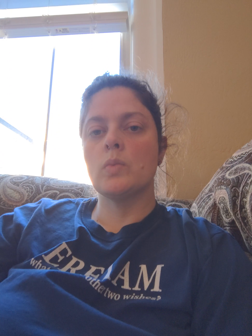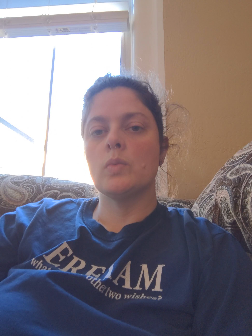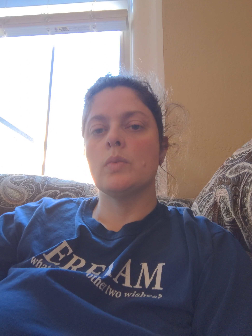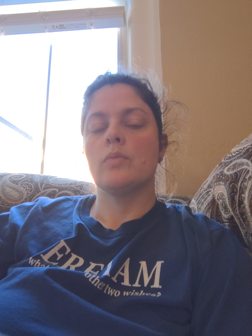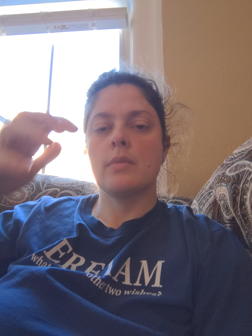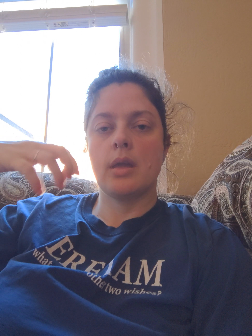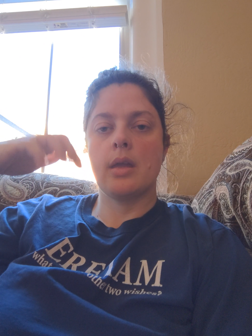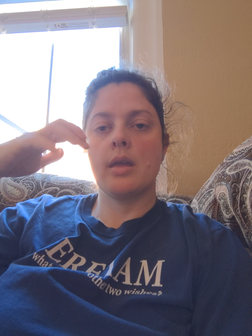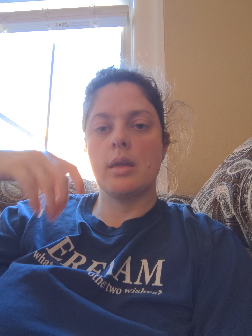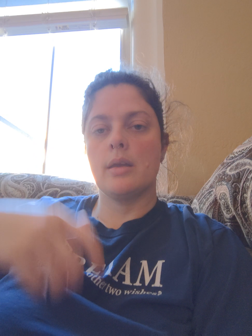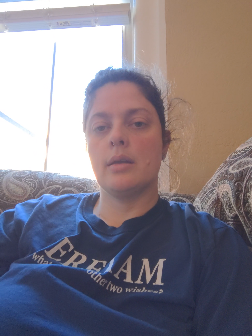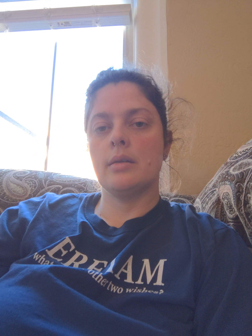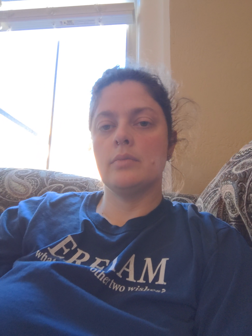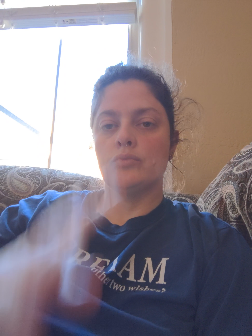rain